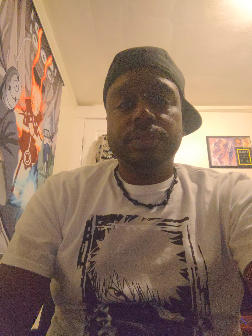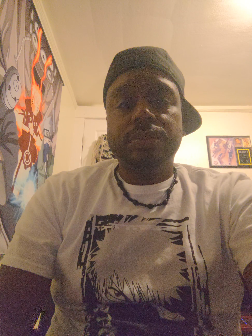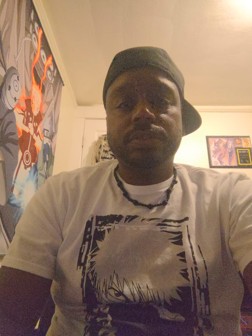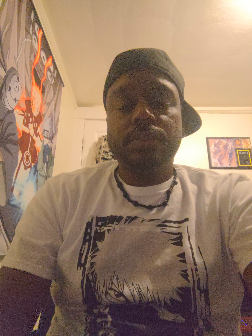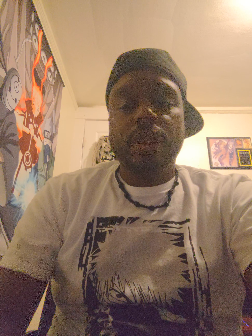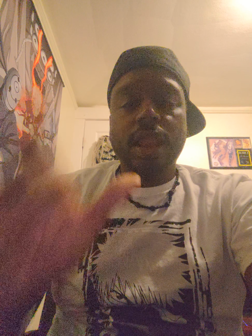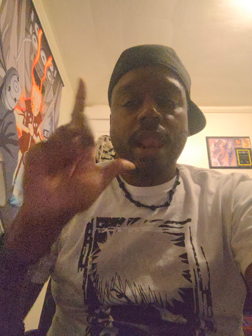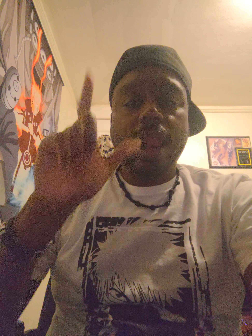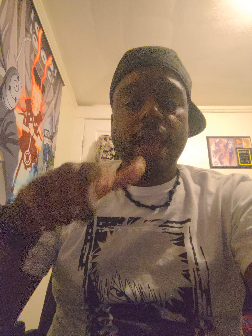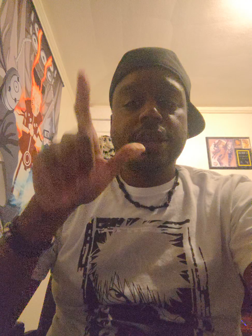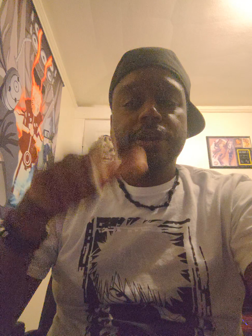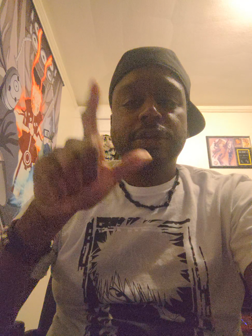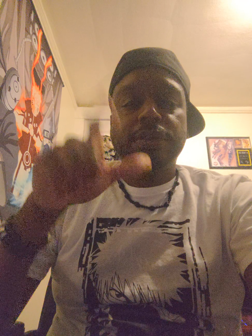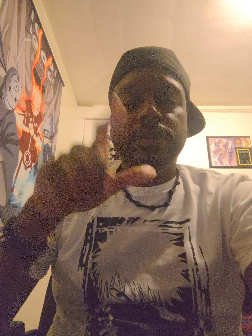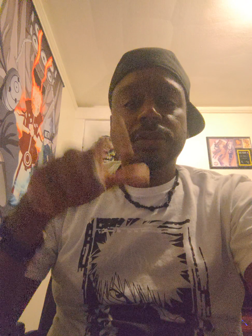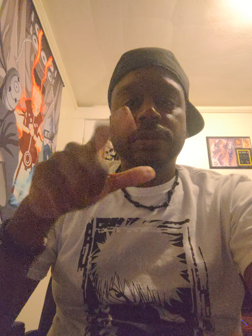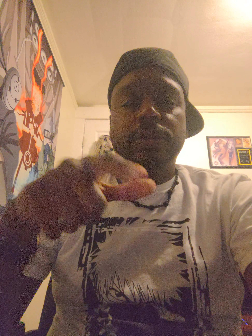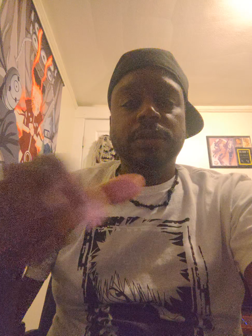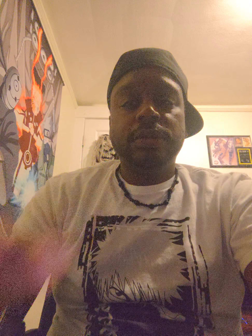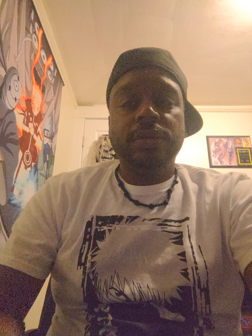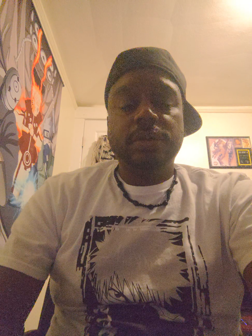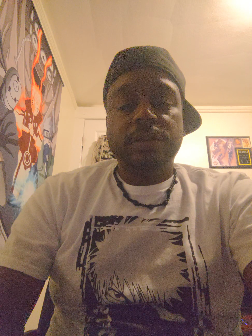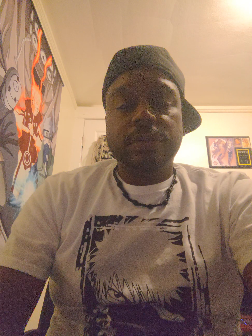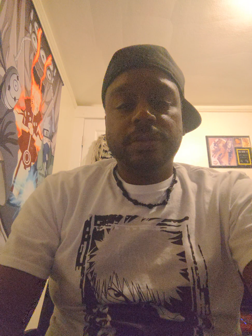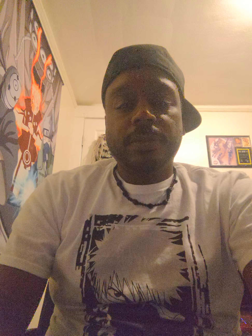later